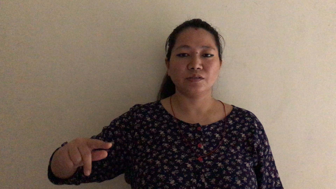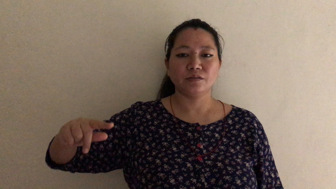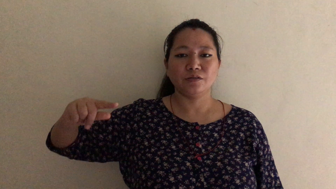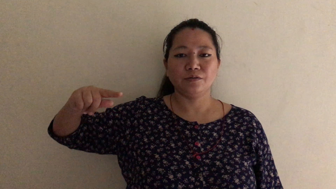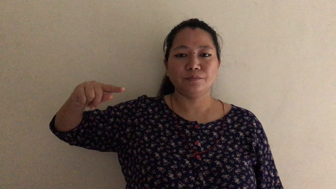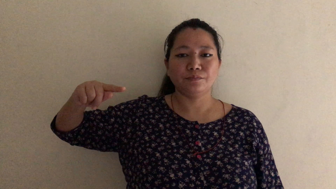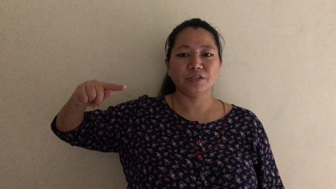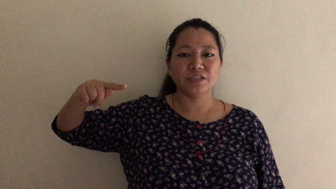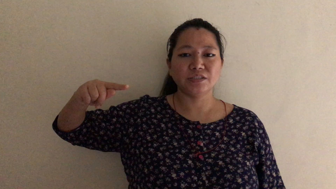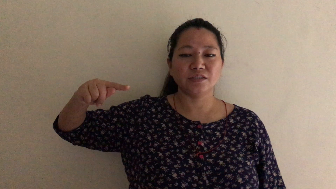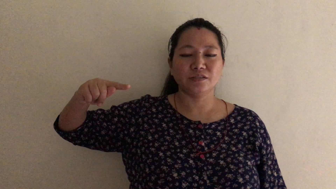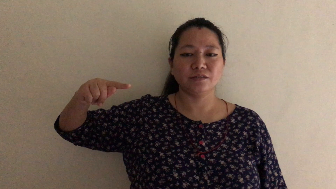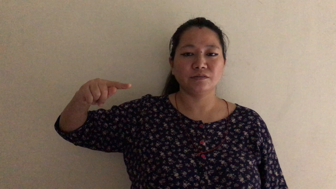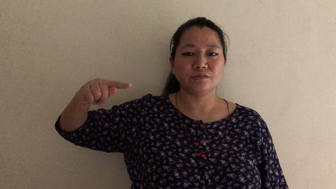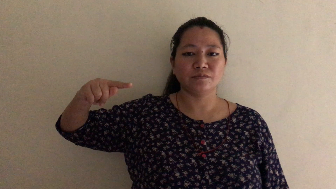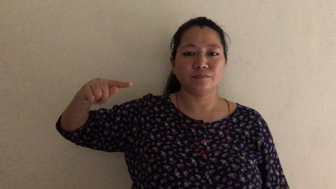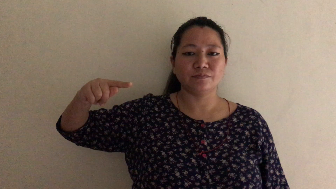ष